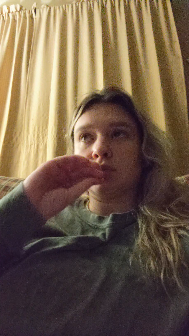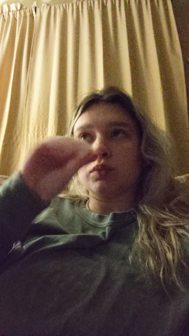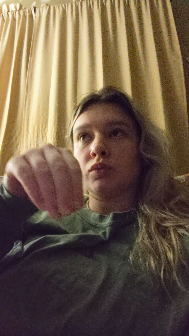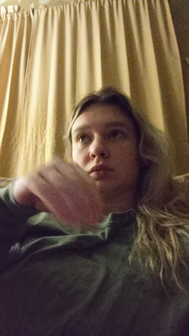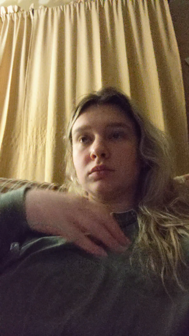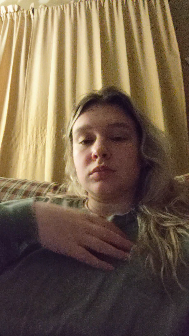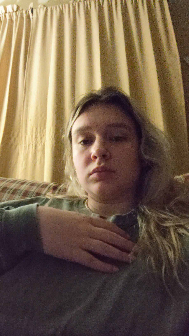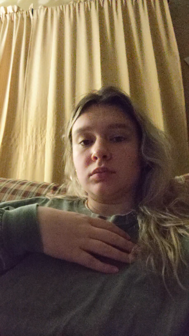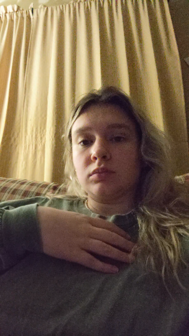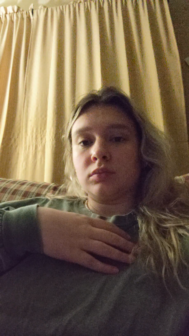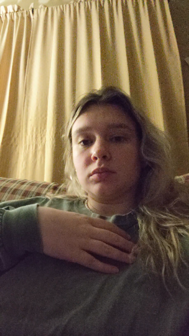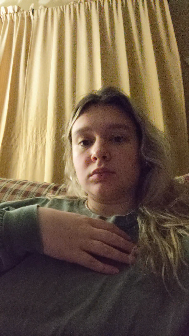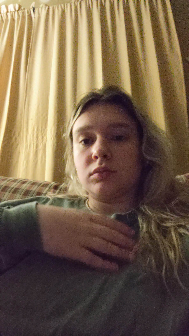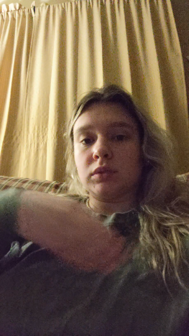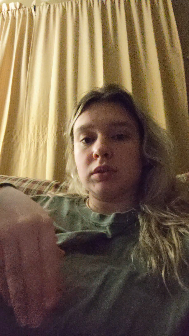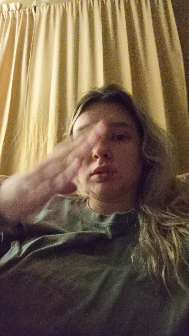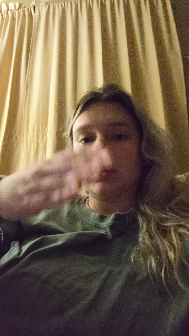kick